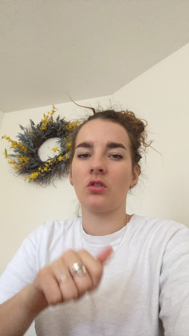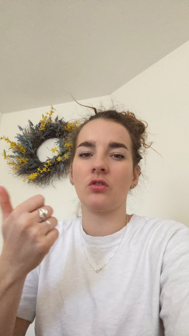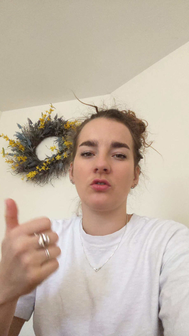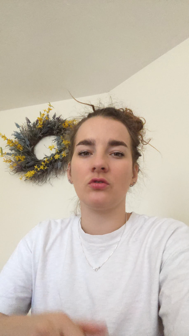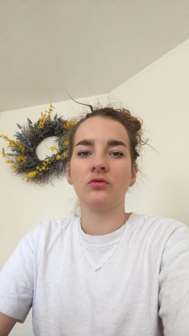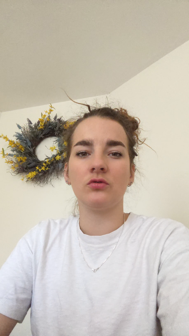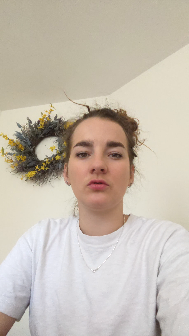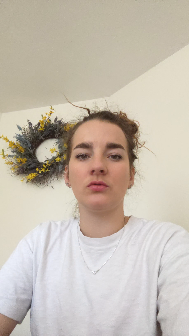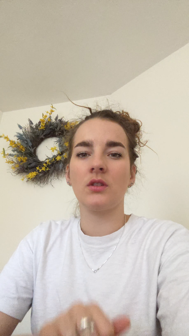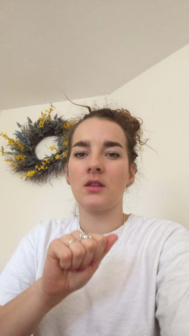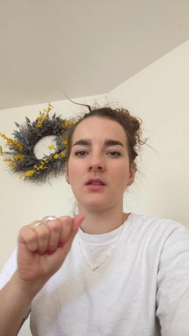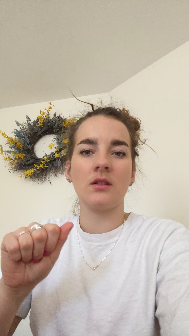a